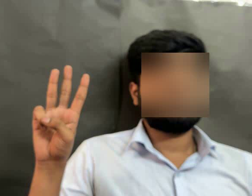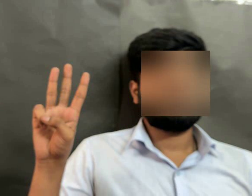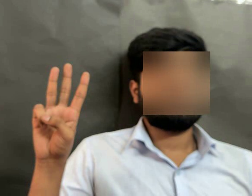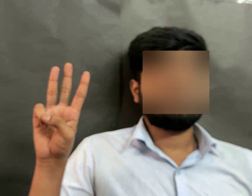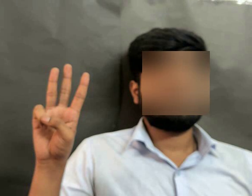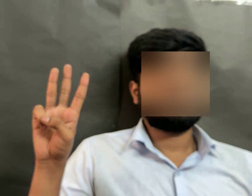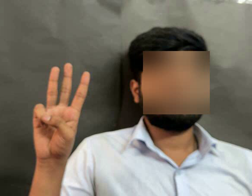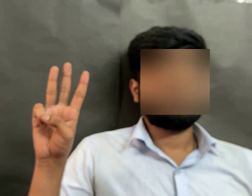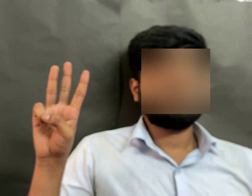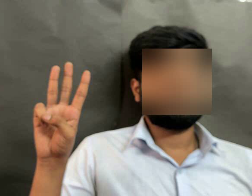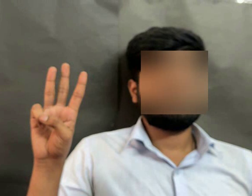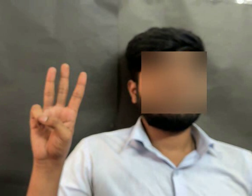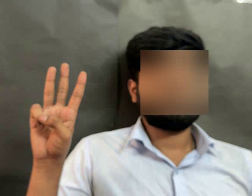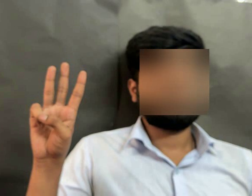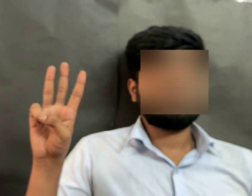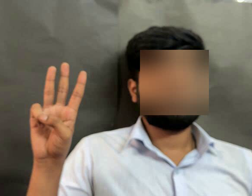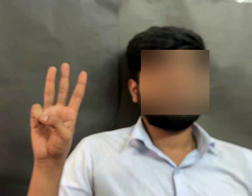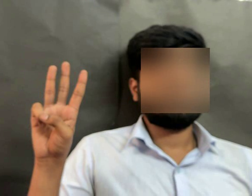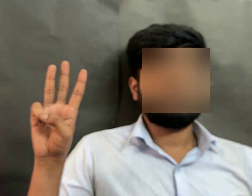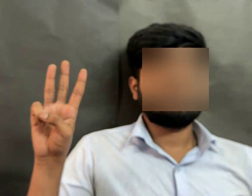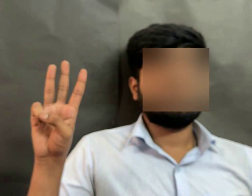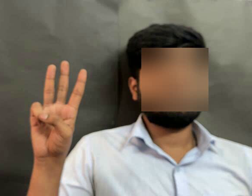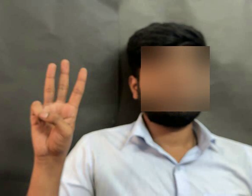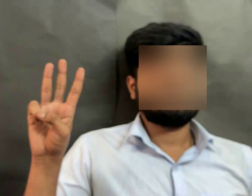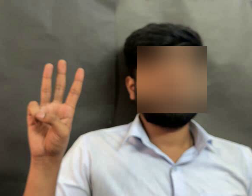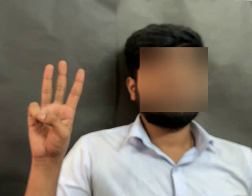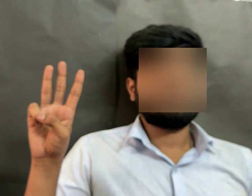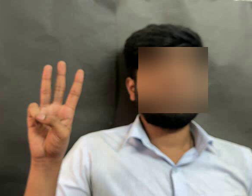W